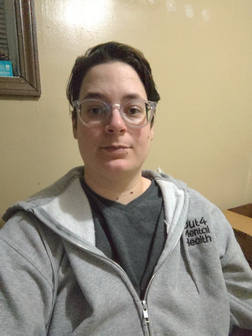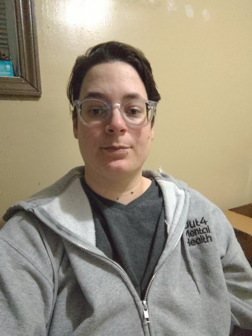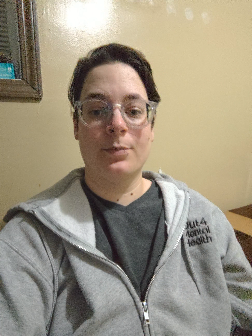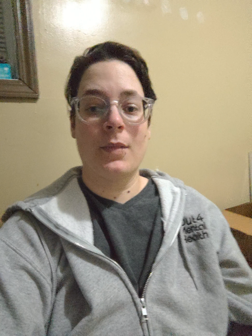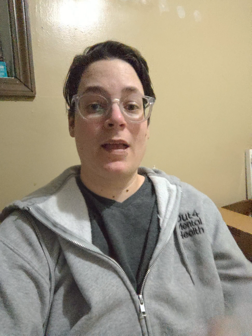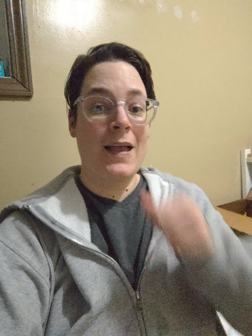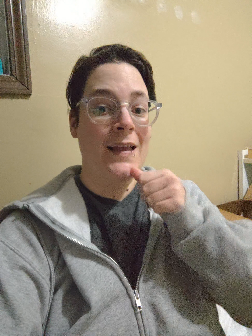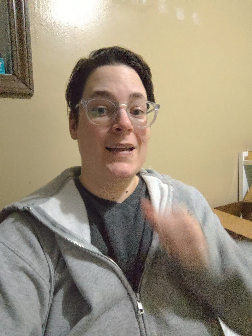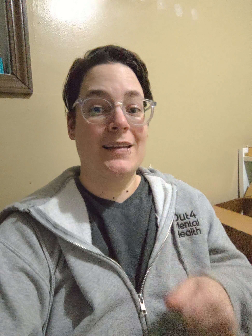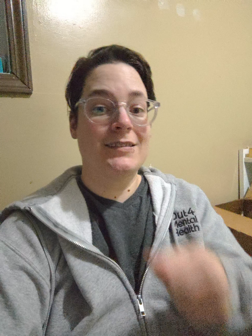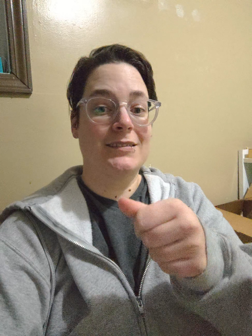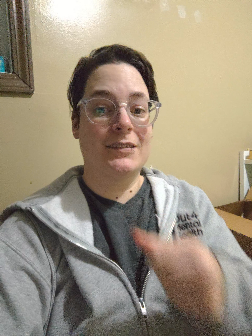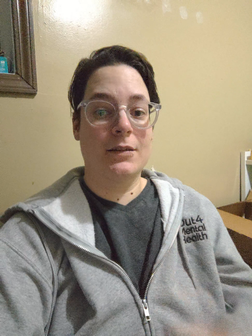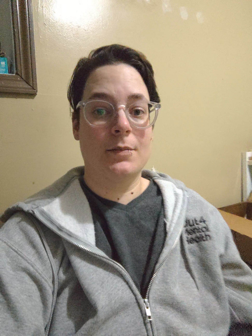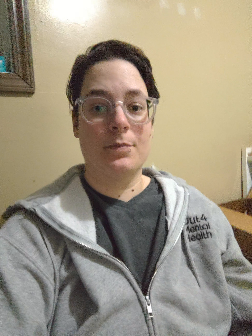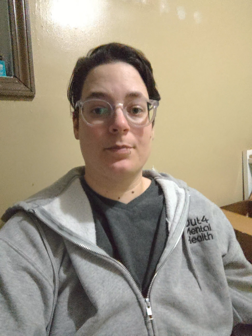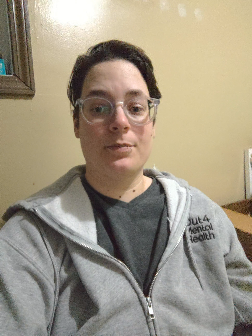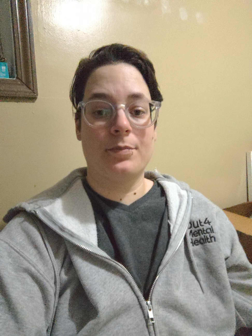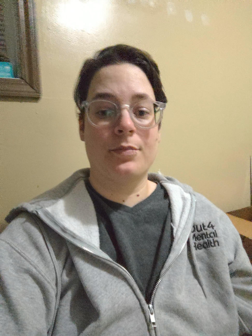hide